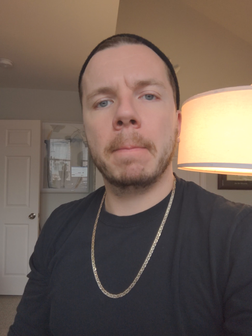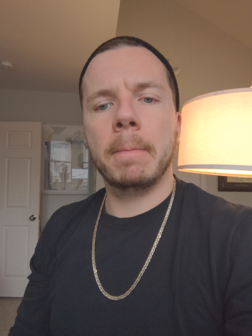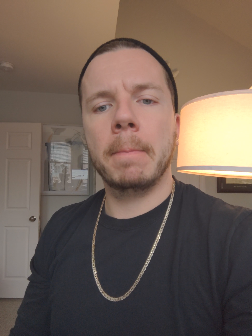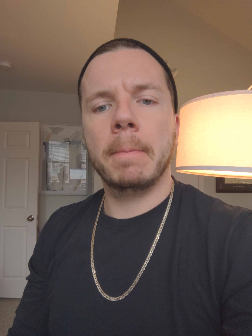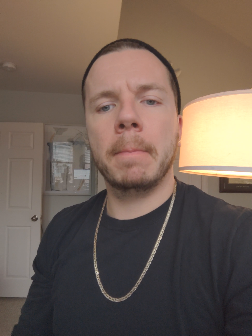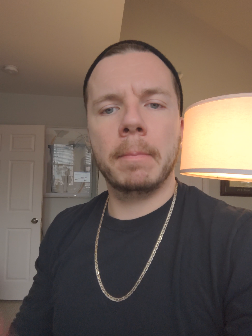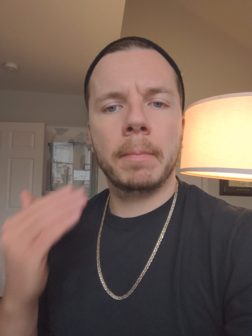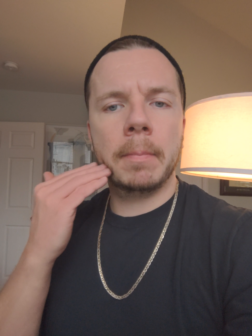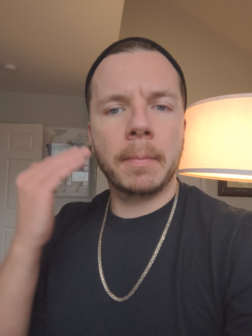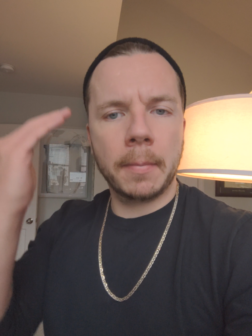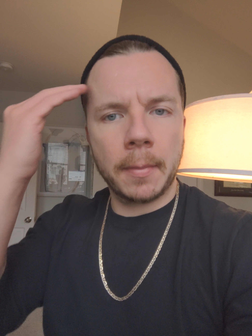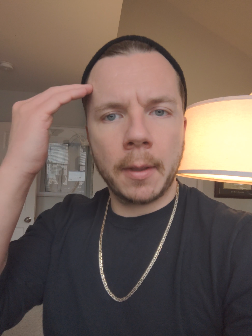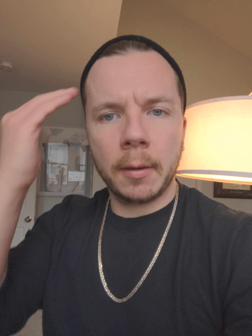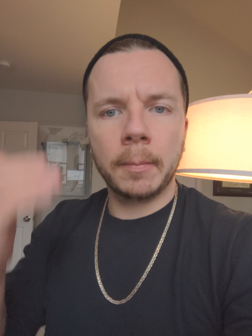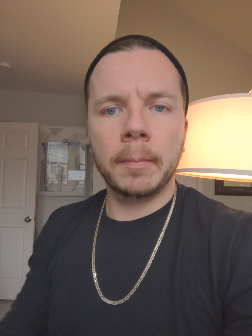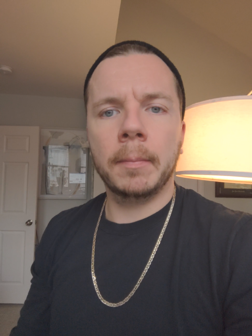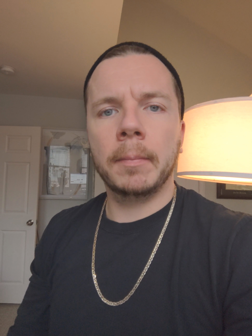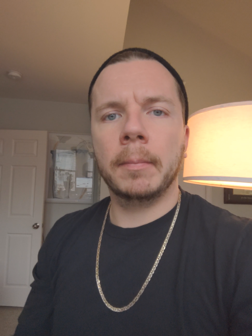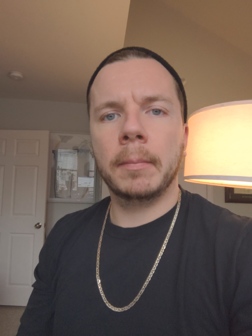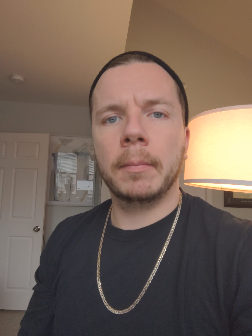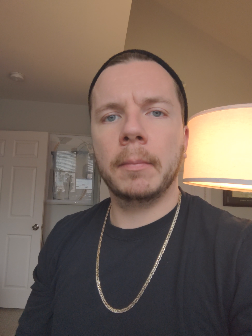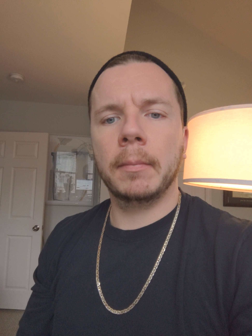head